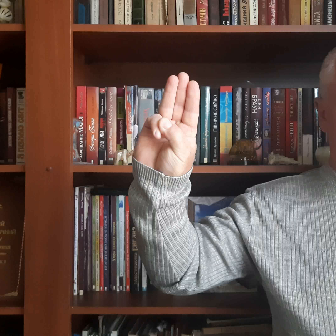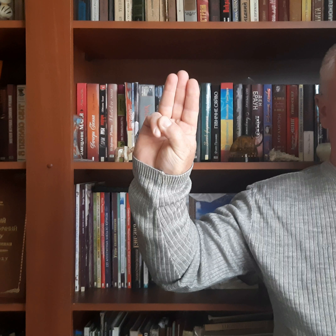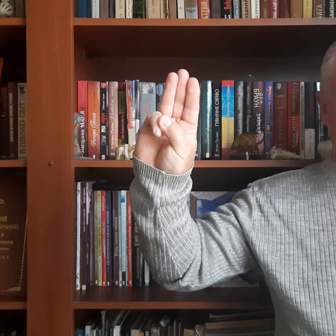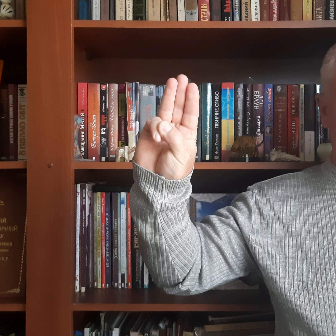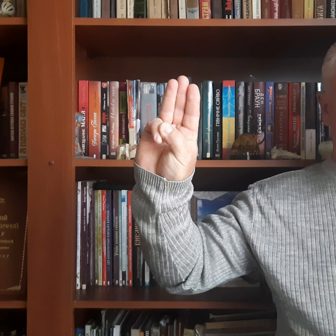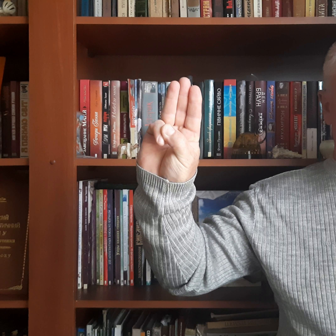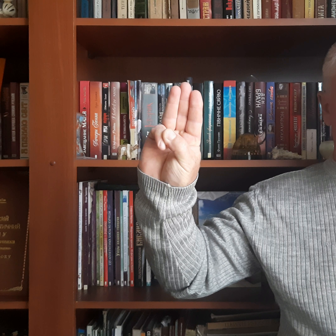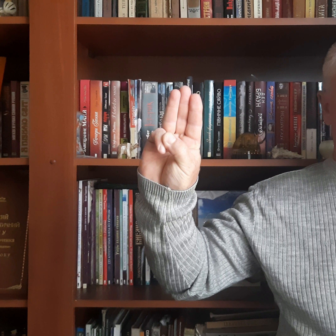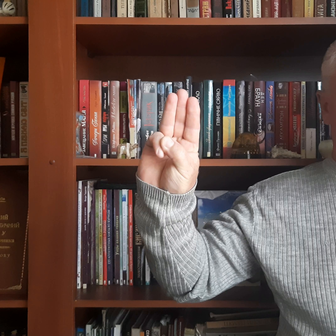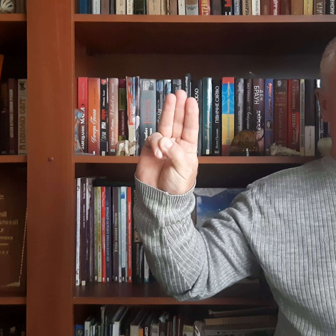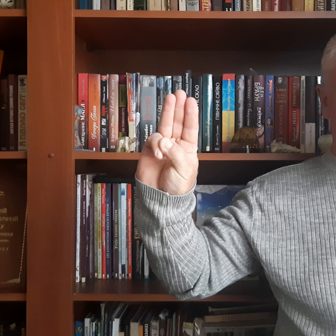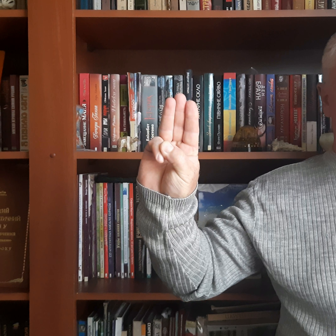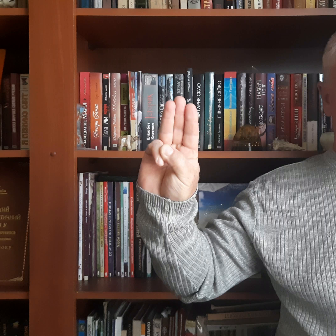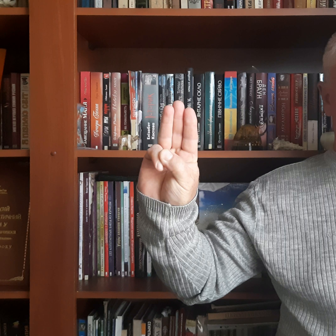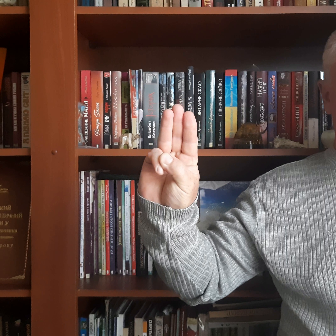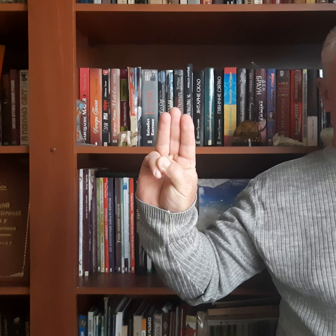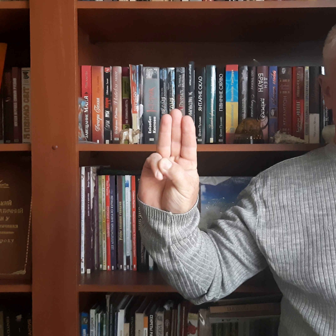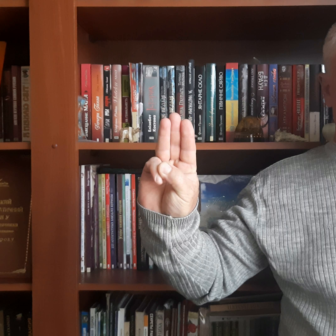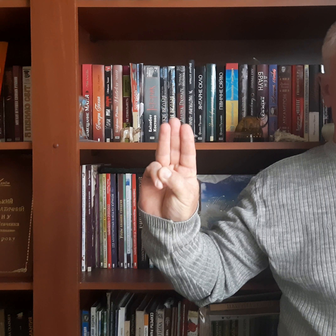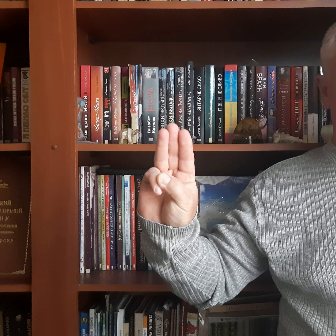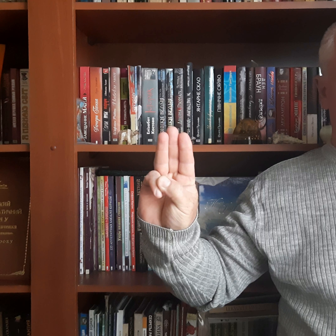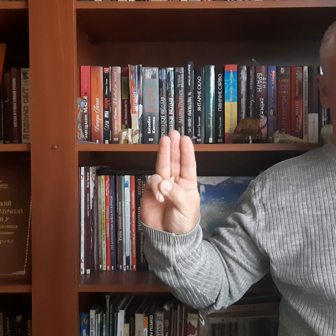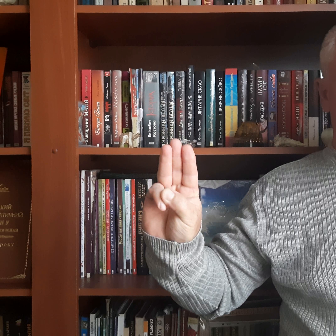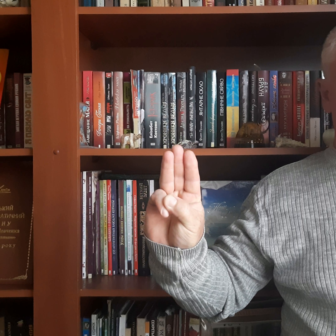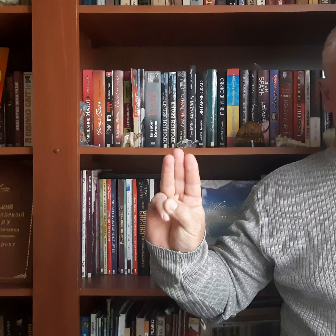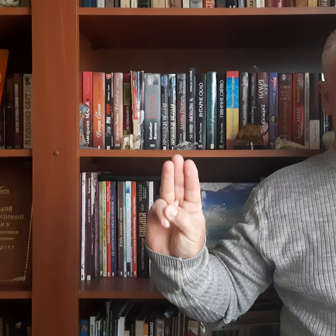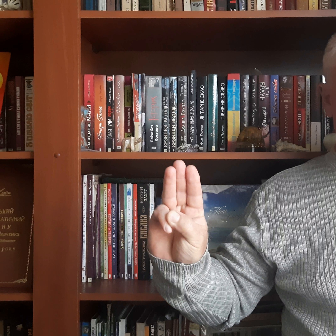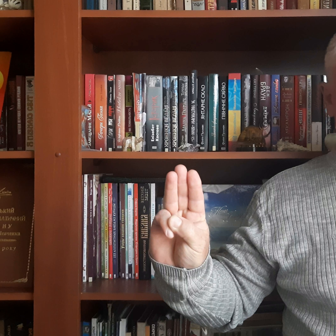Щ